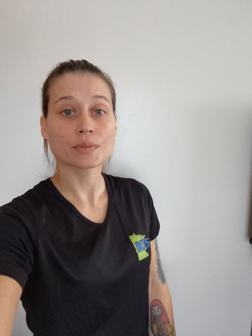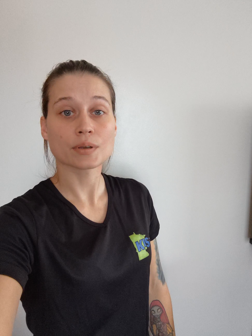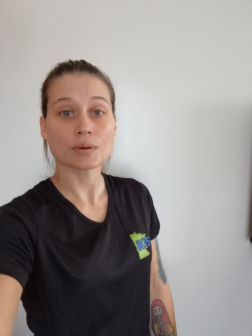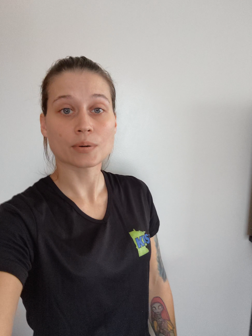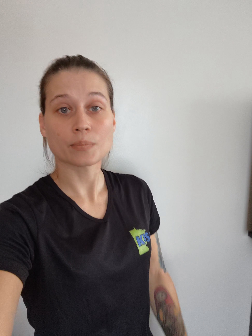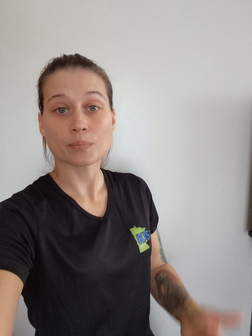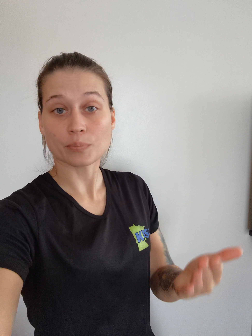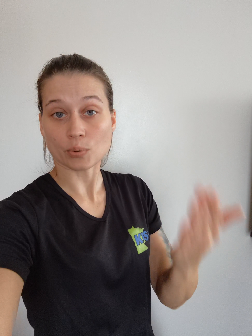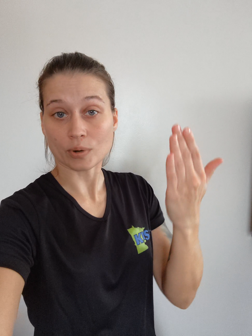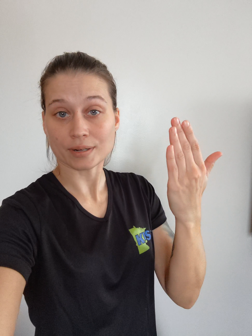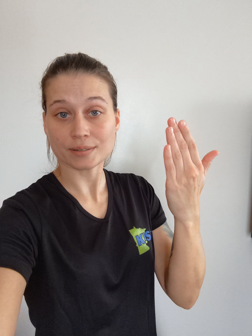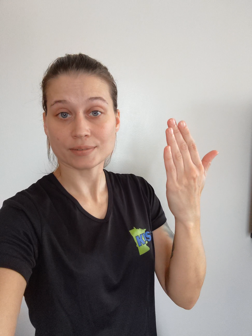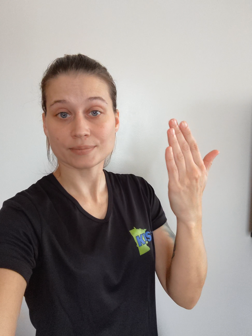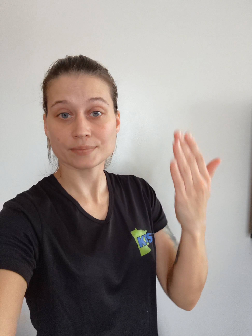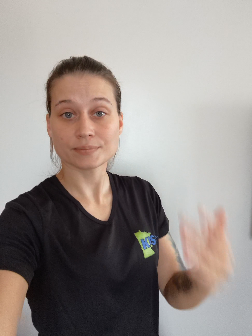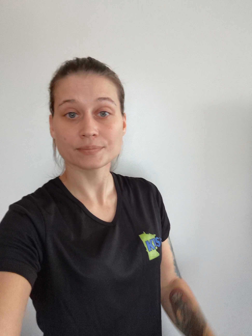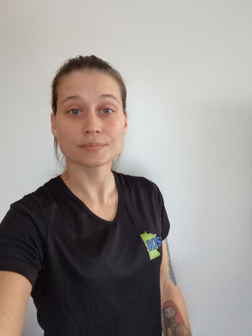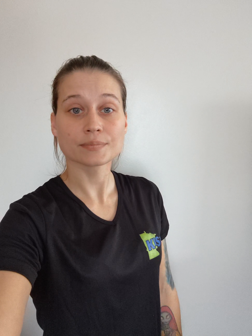morning